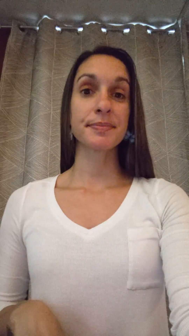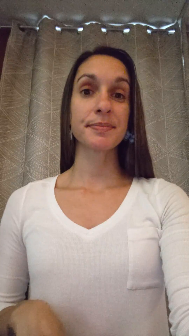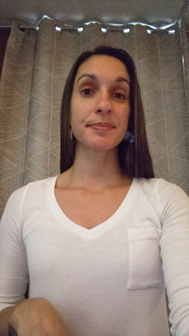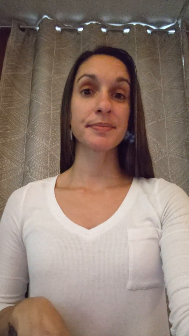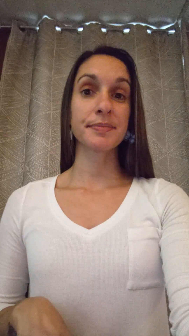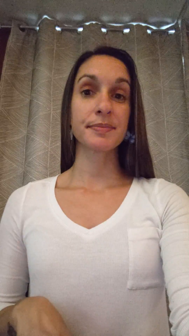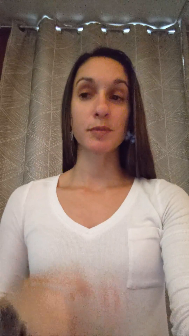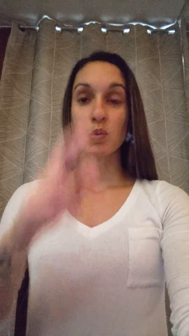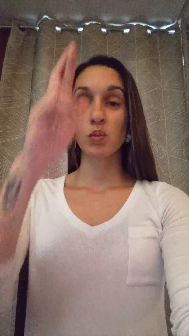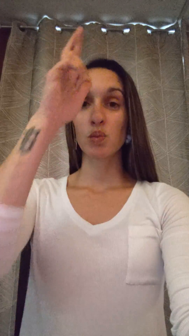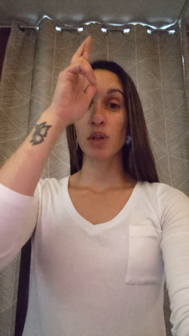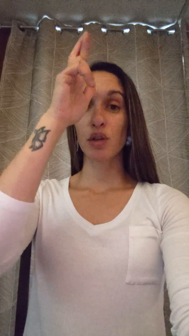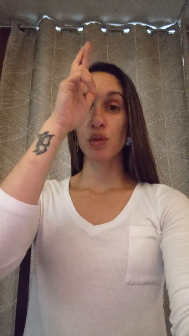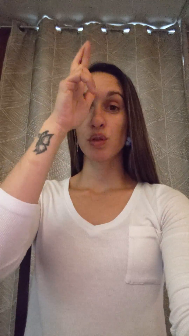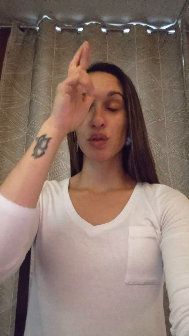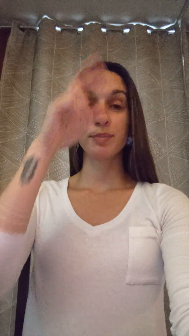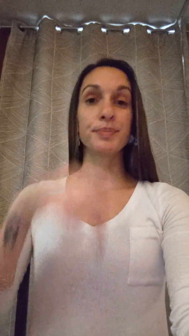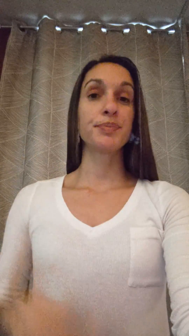rooster